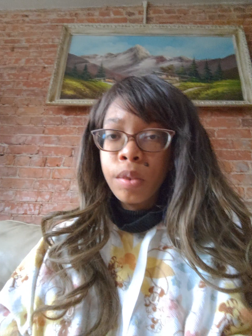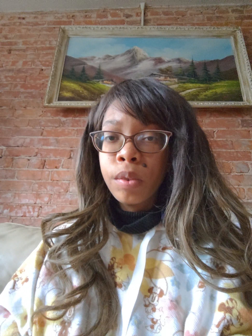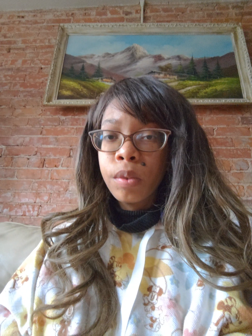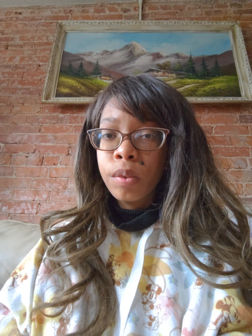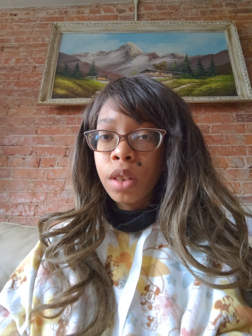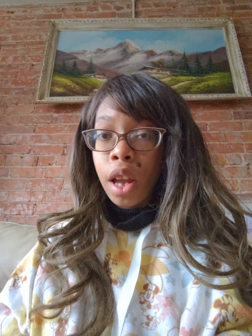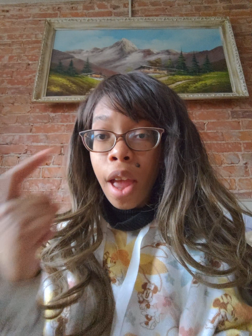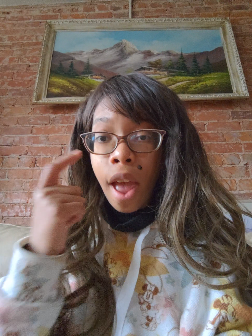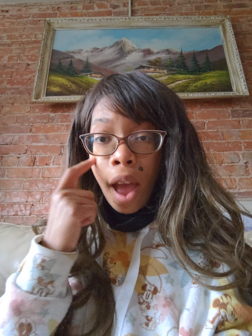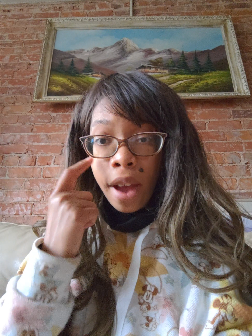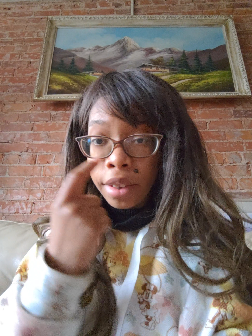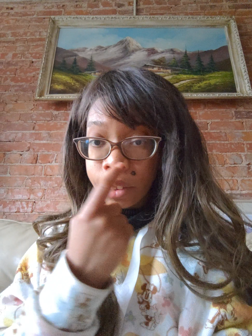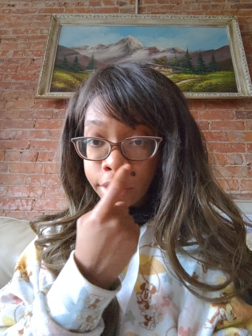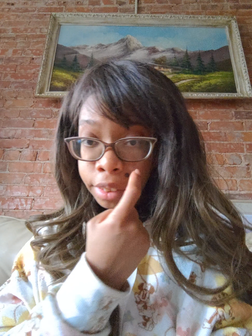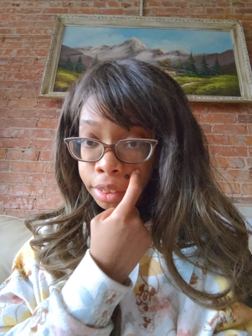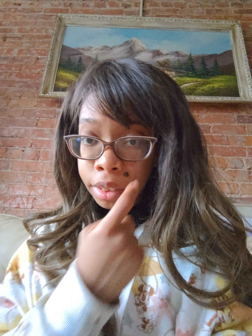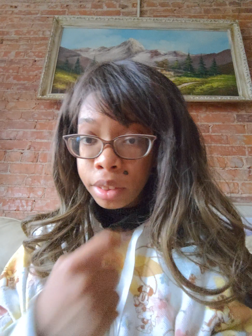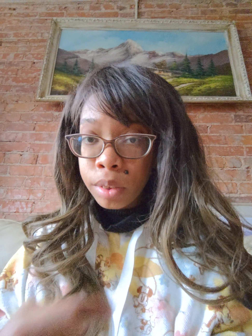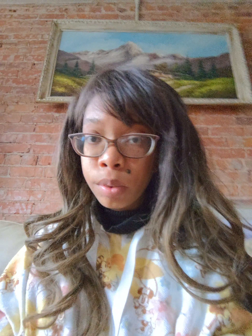eye